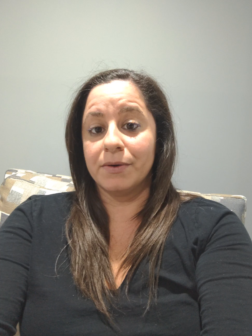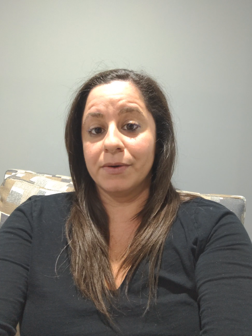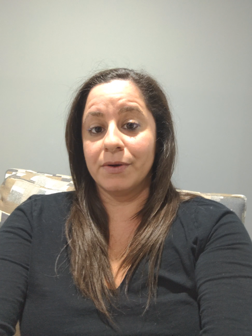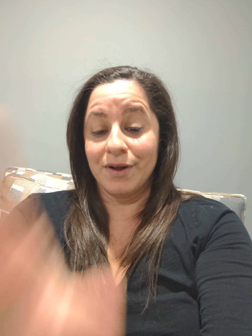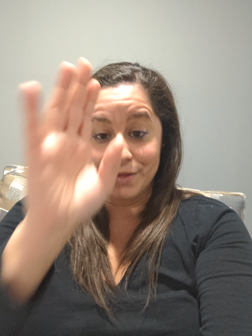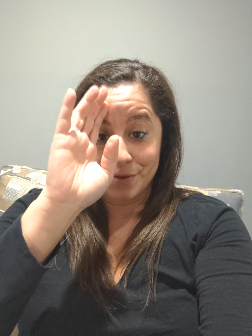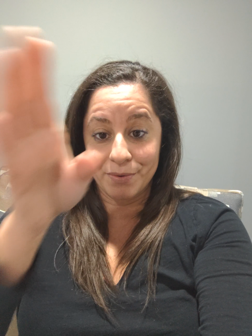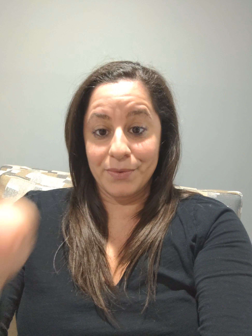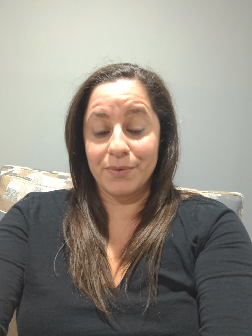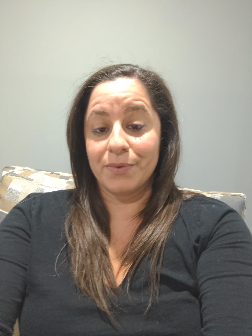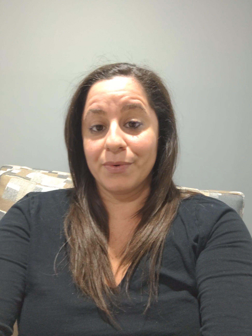hello